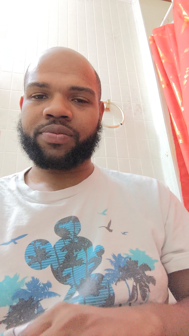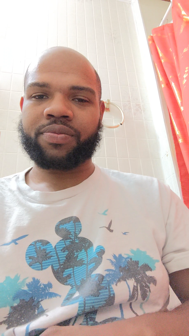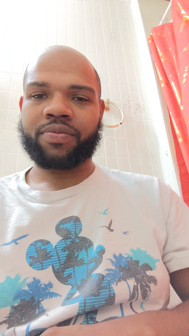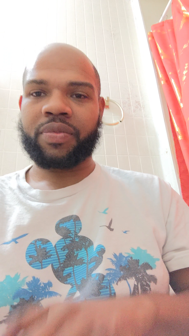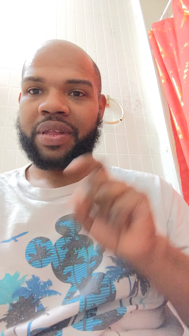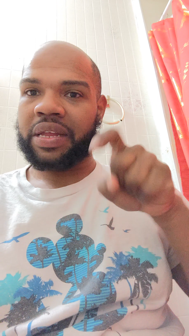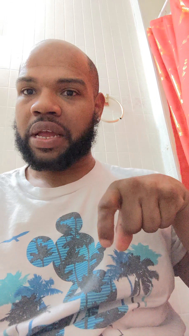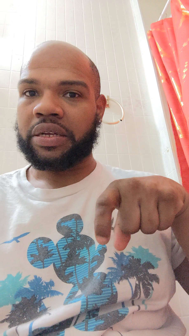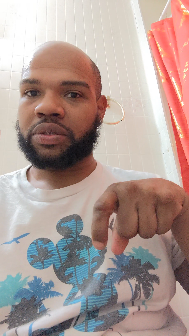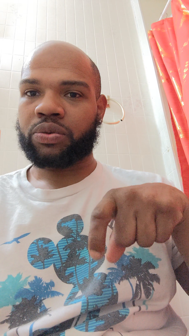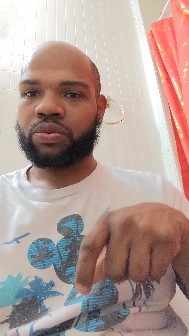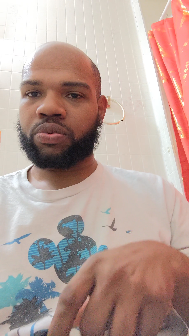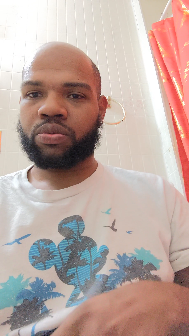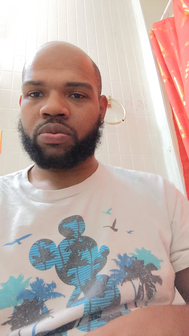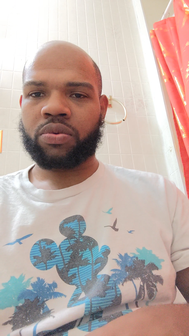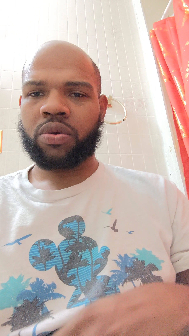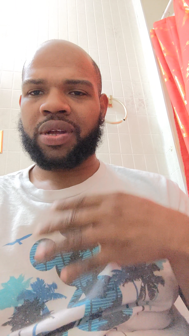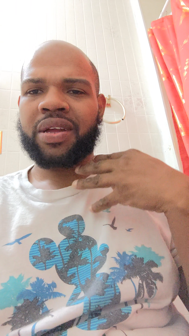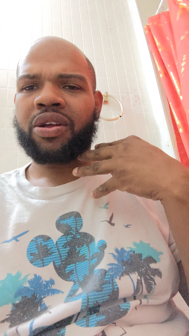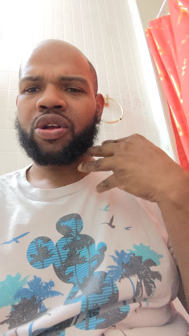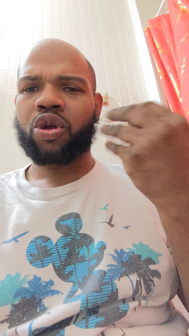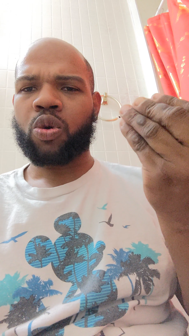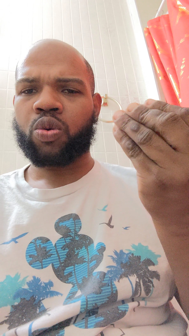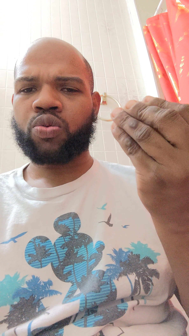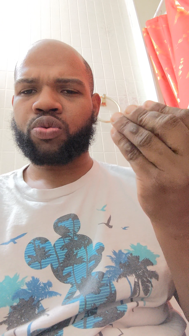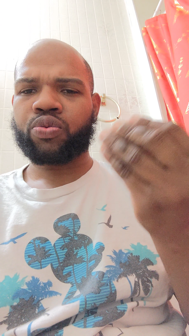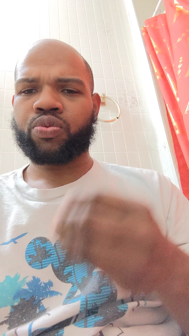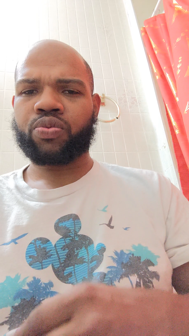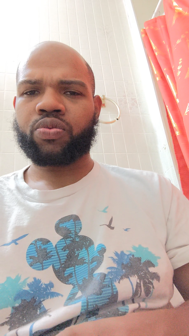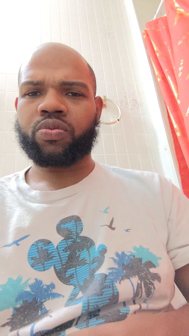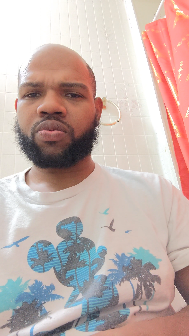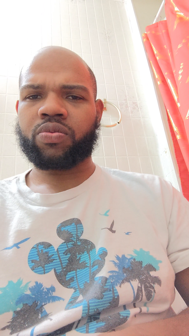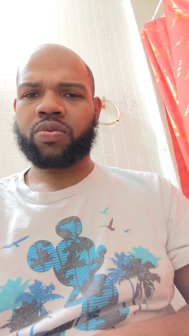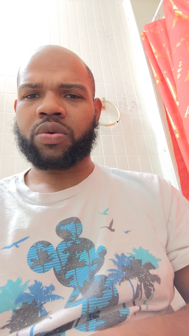got to